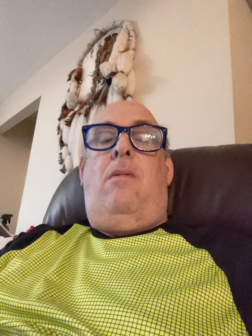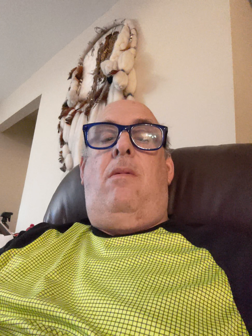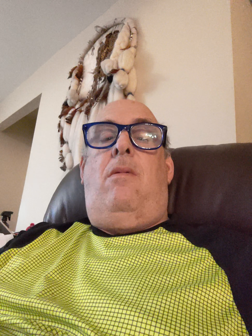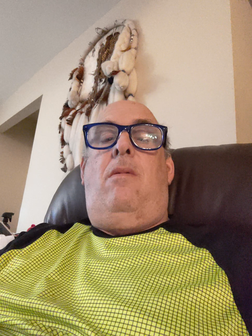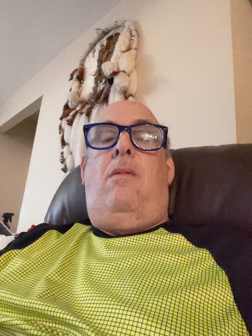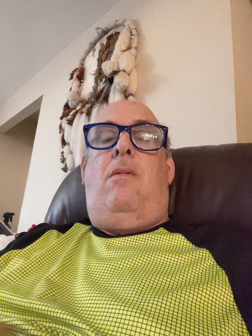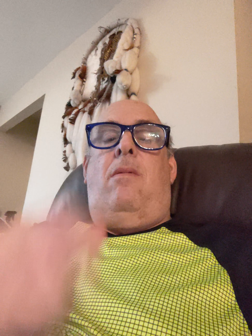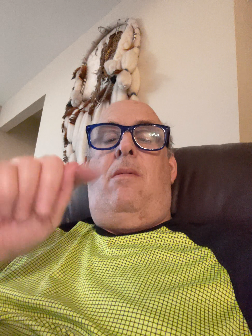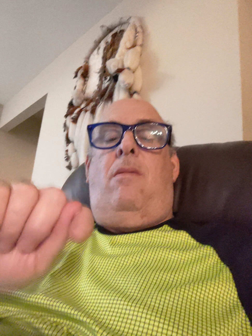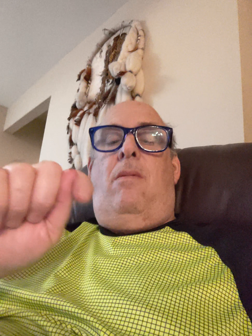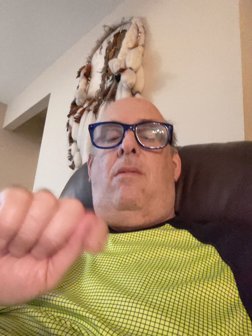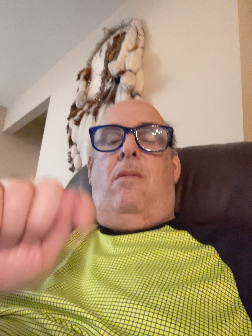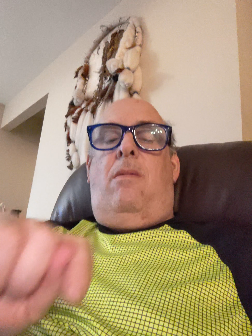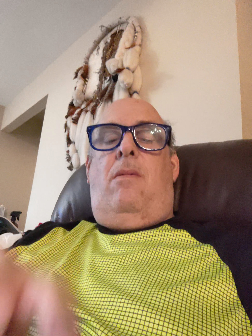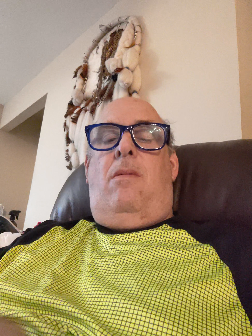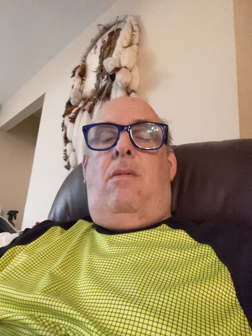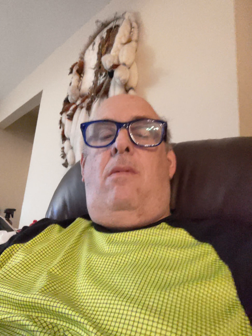potty